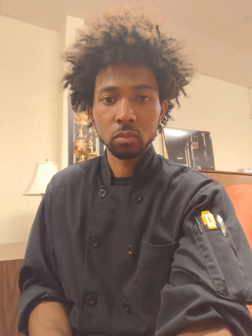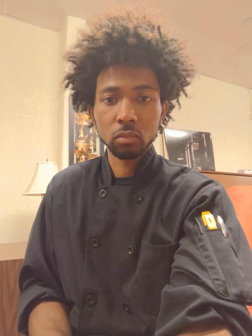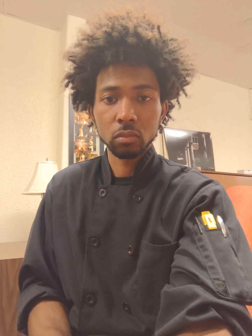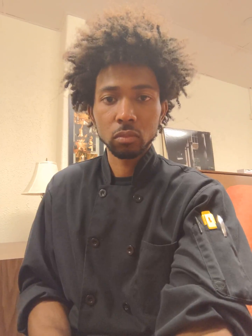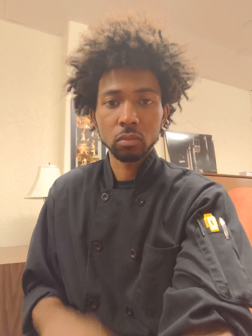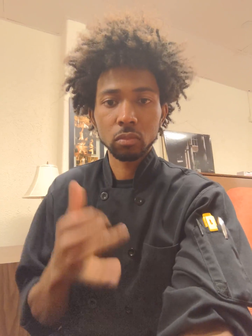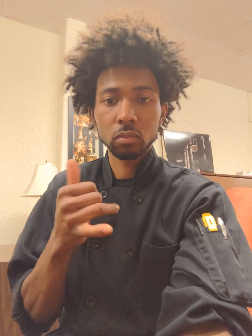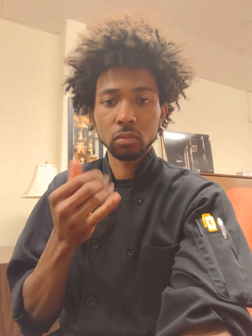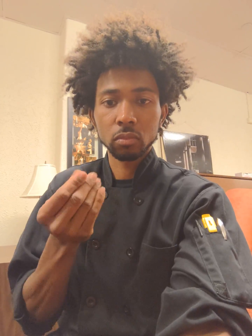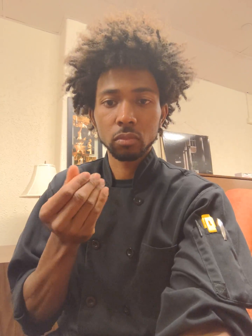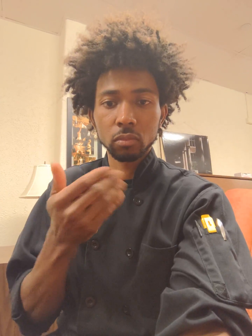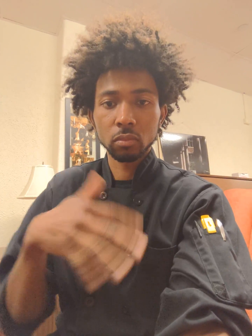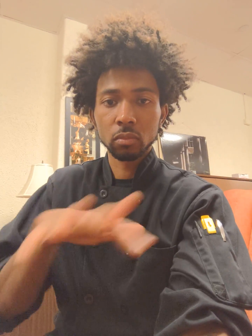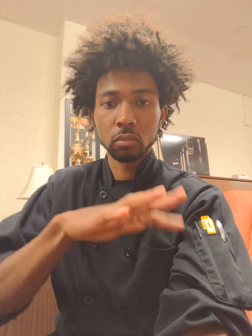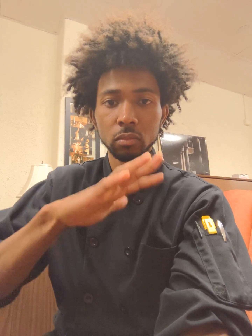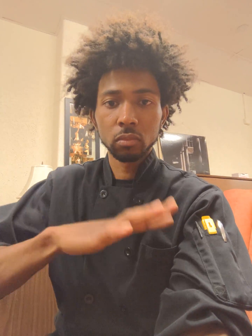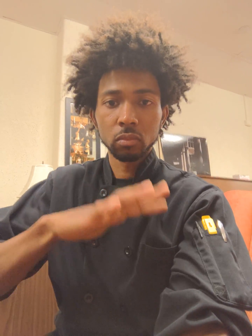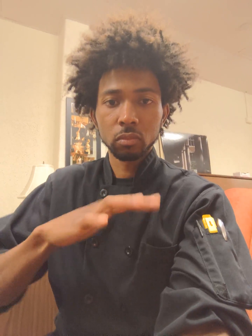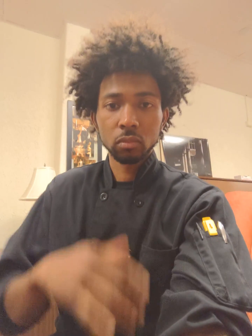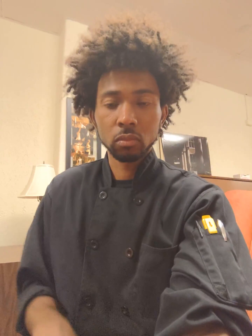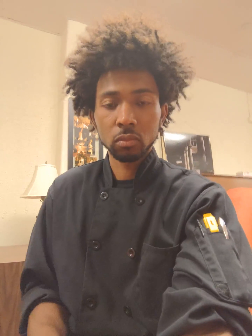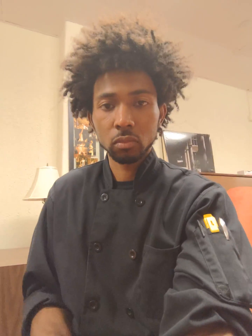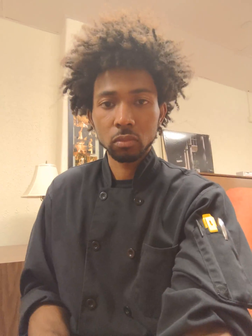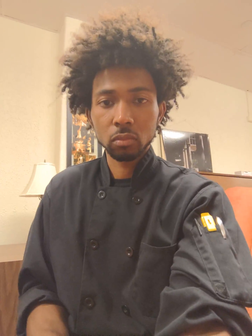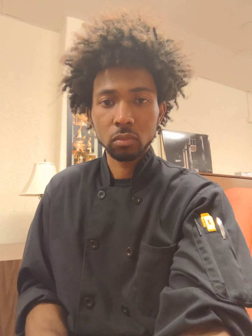playground